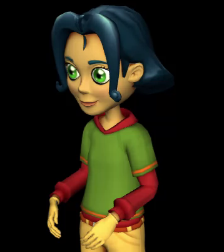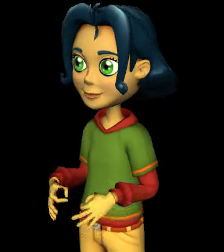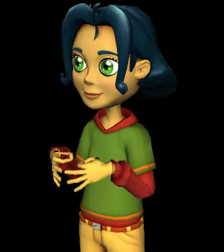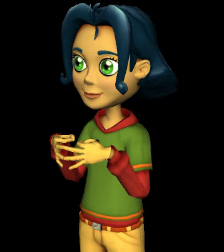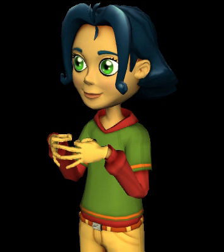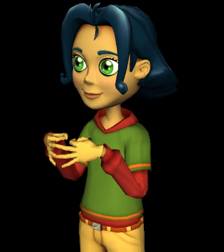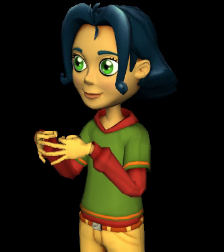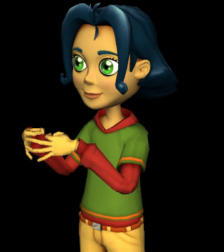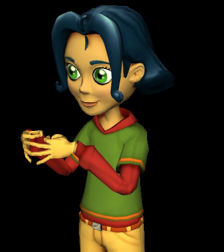مجتهد